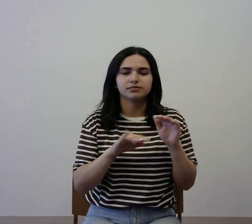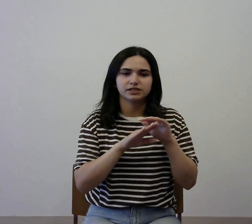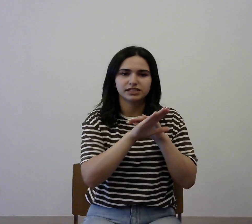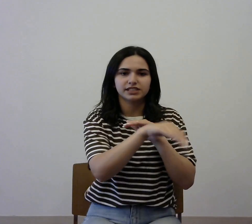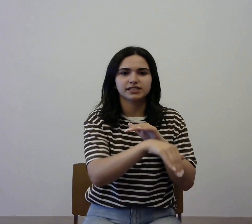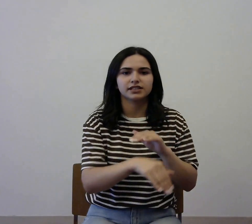gedə